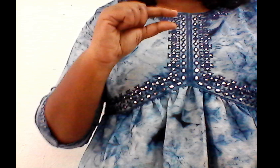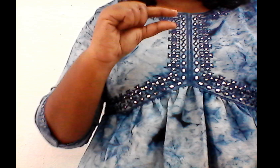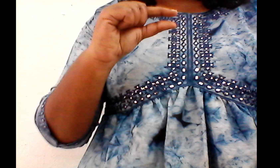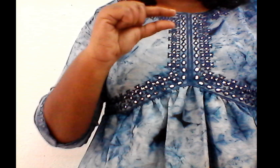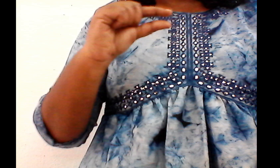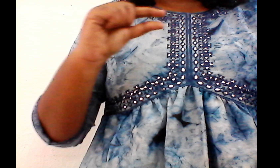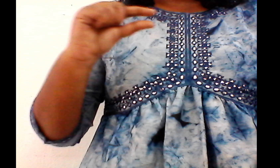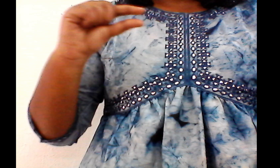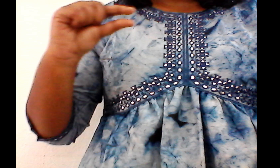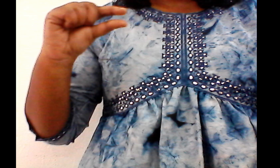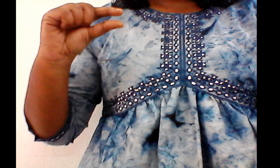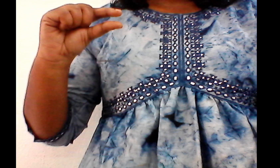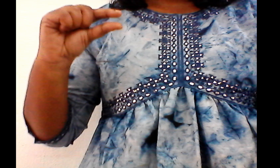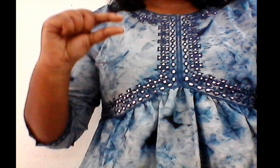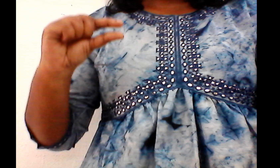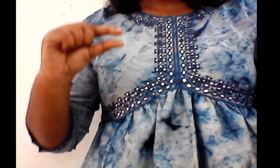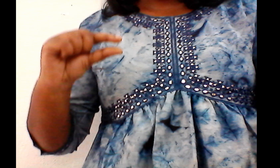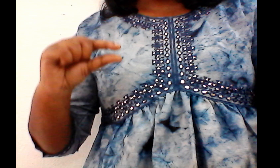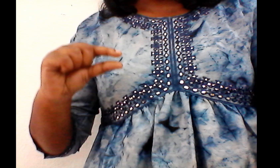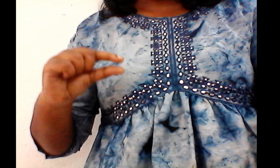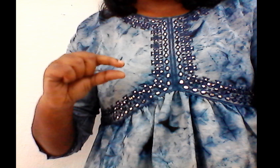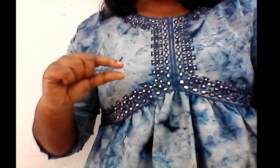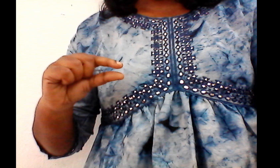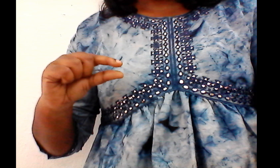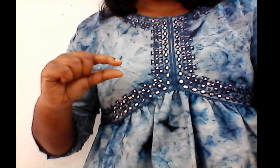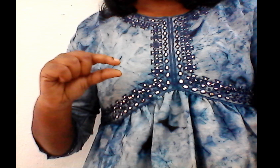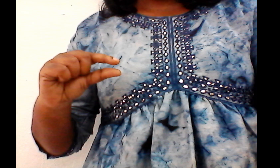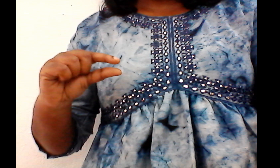ഊ